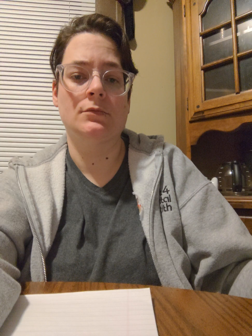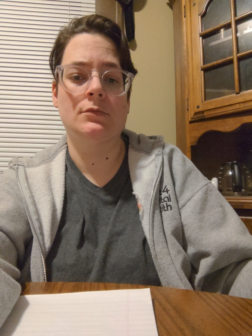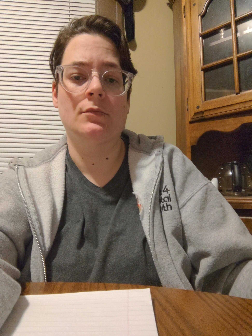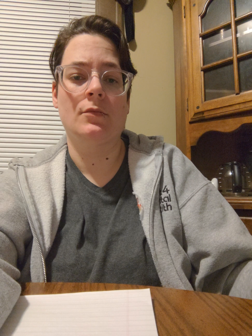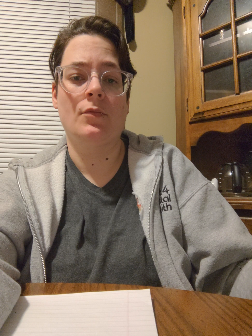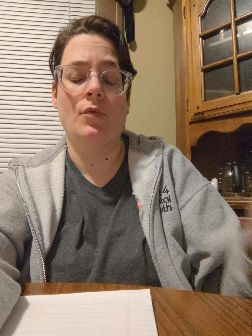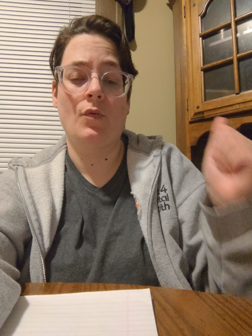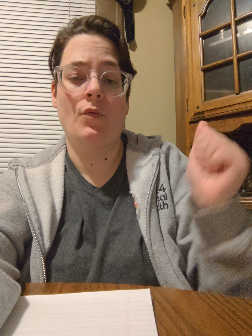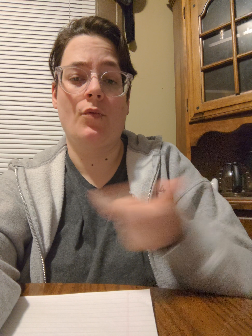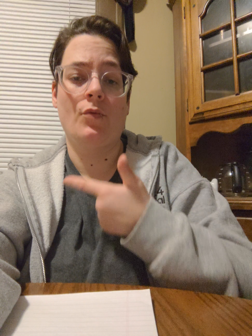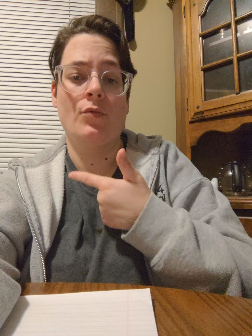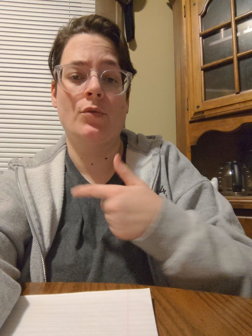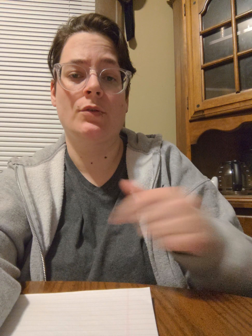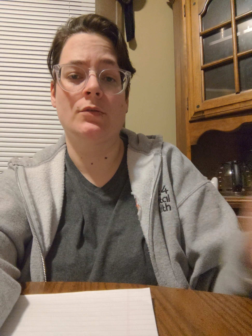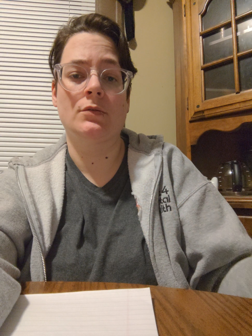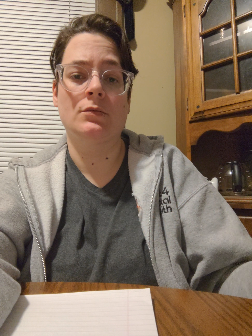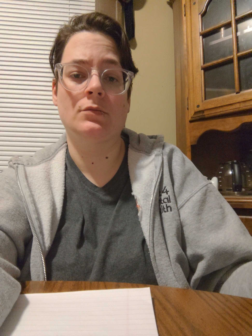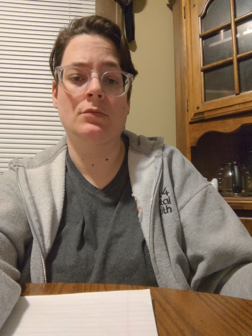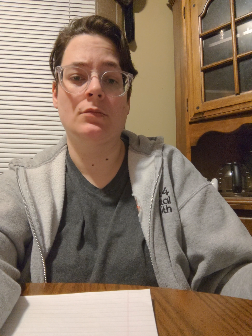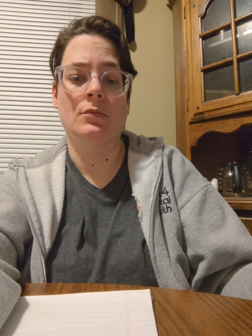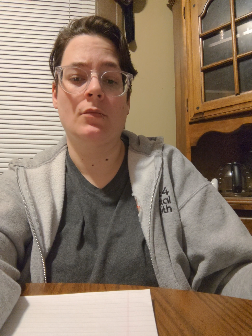all